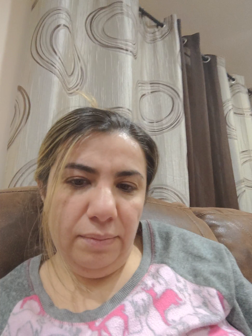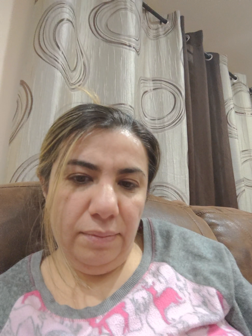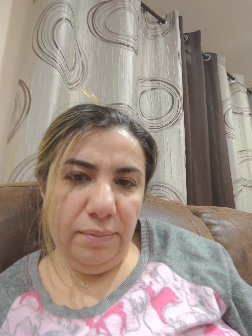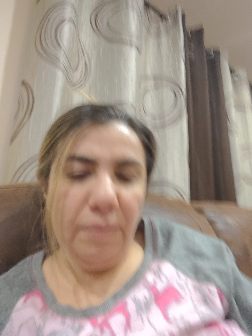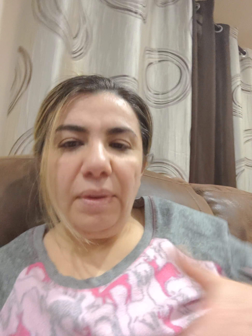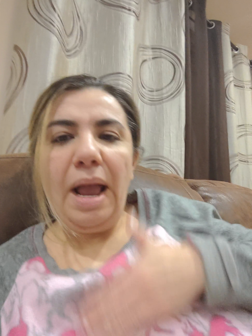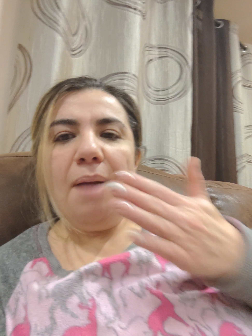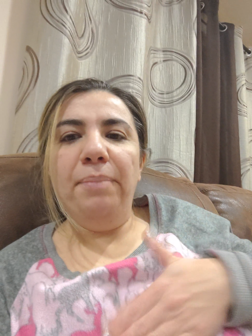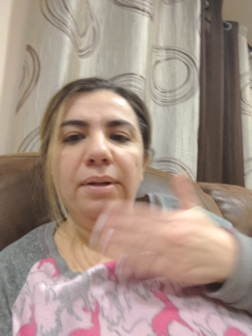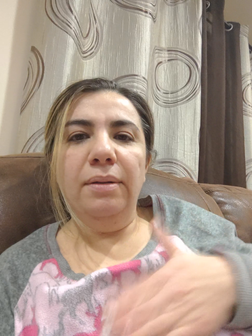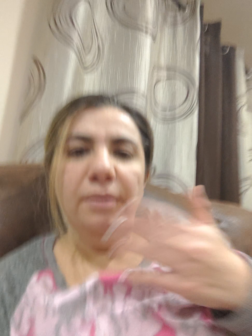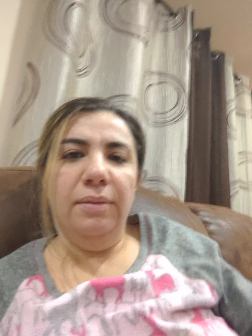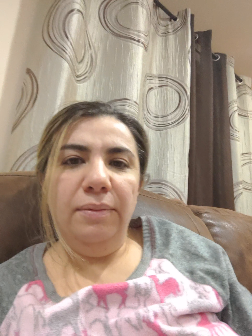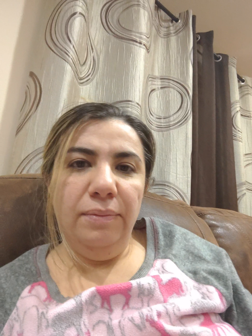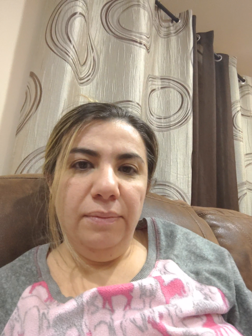happy